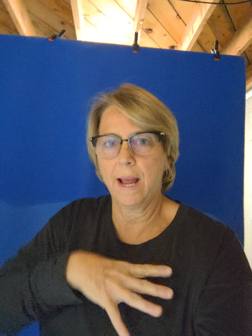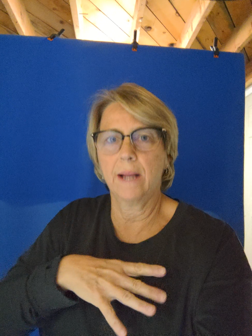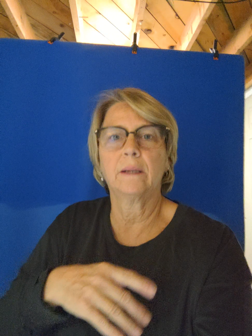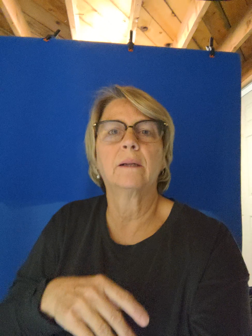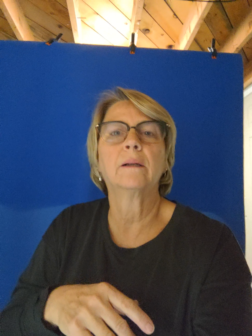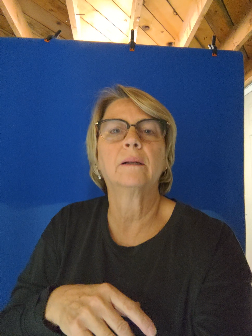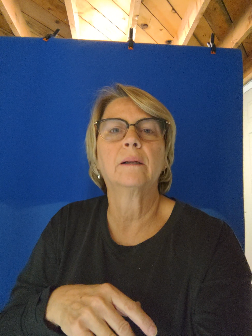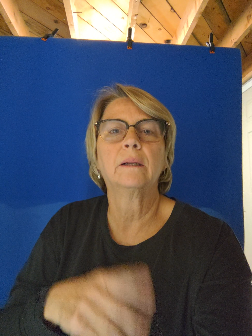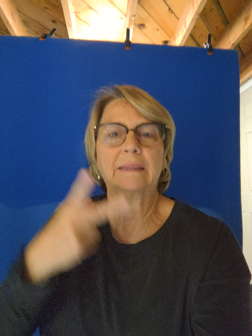man